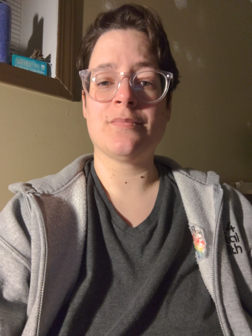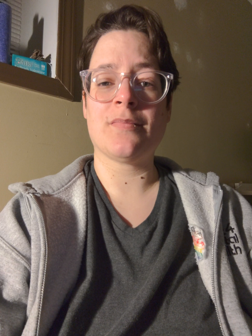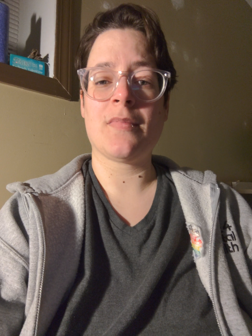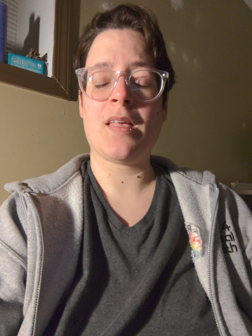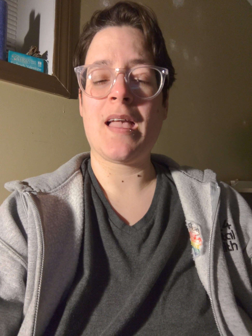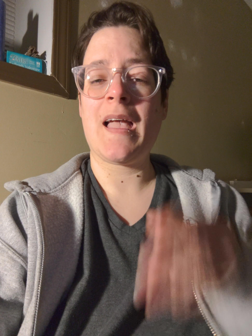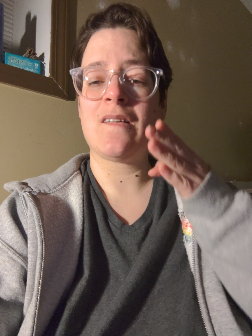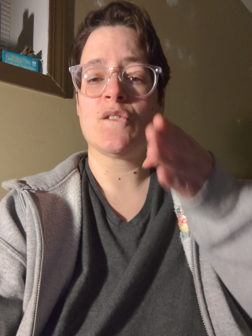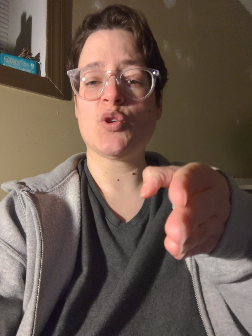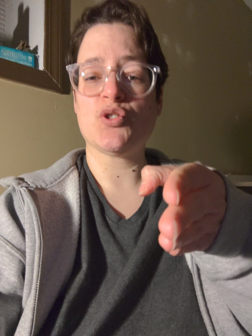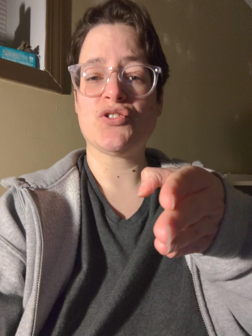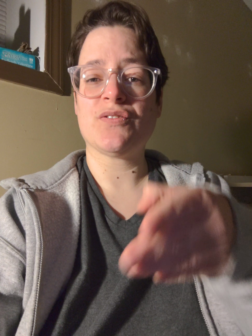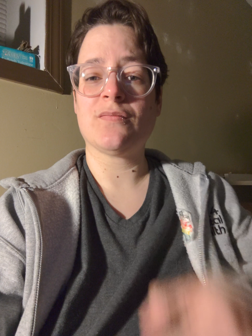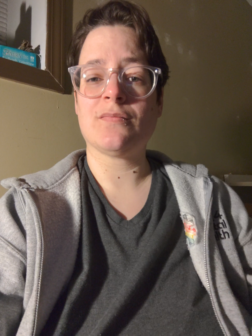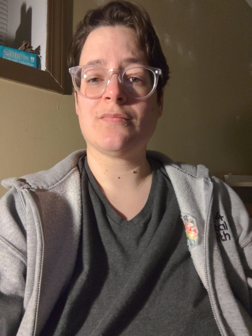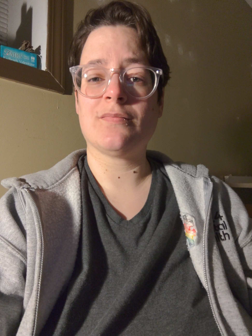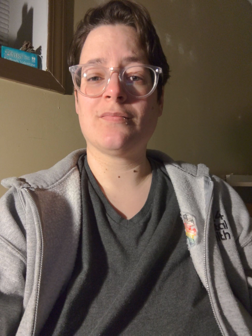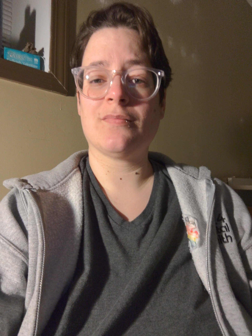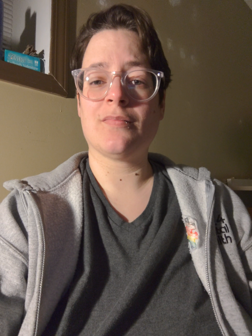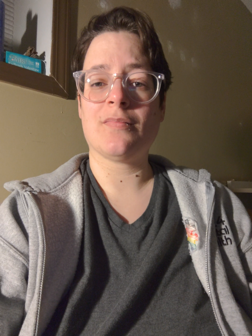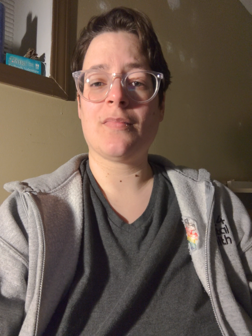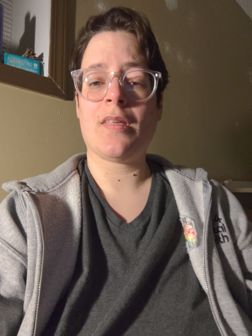after